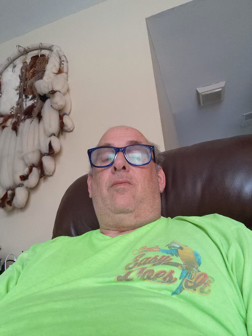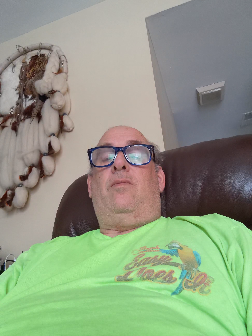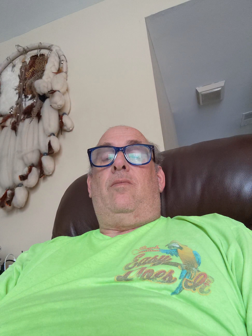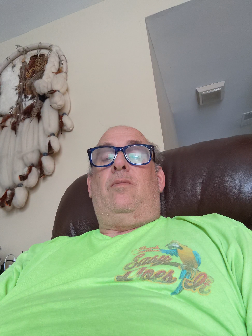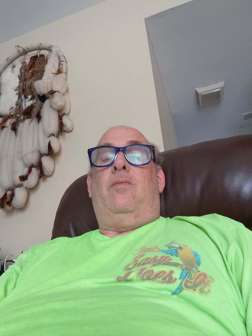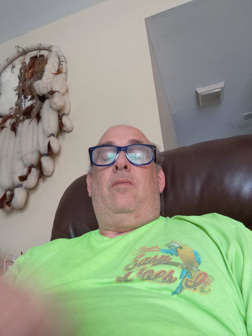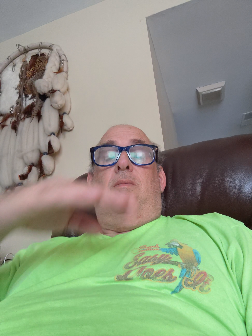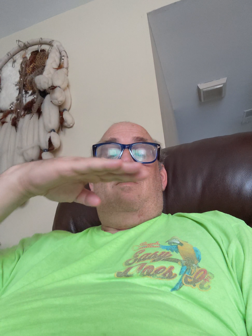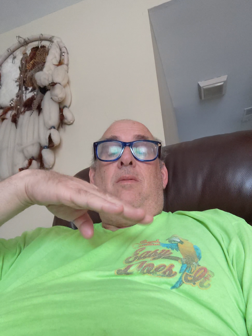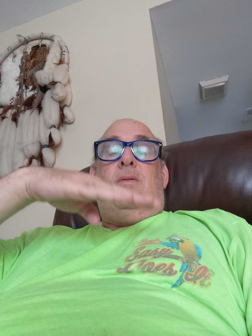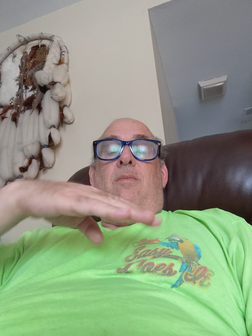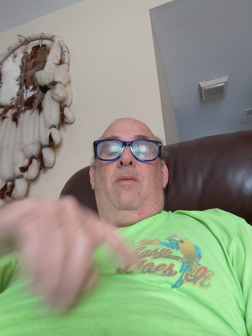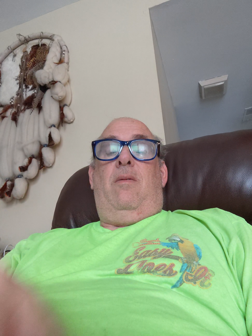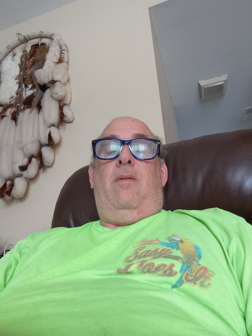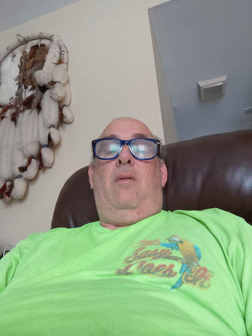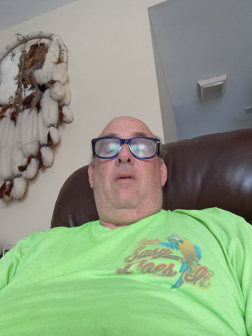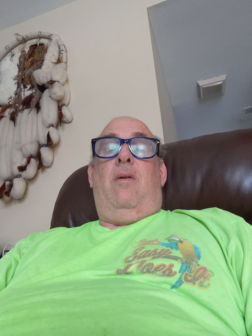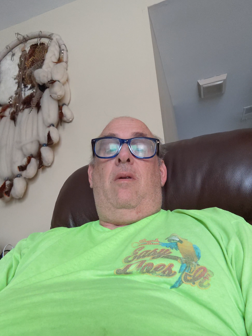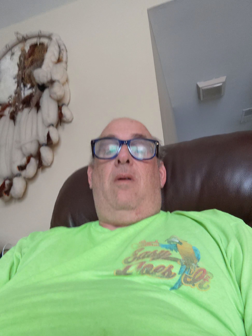table